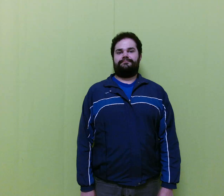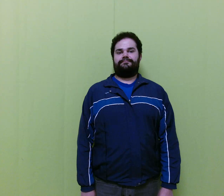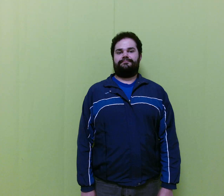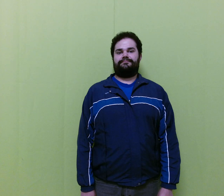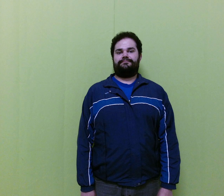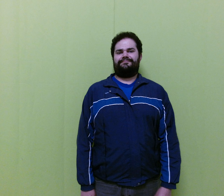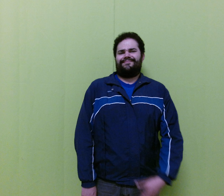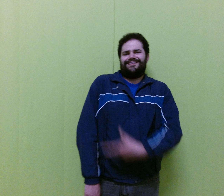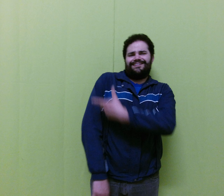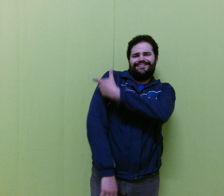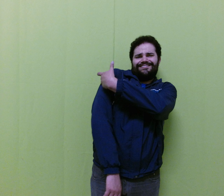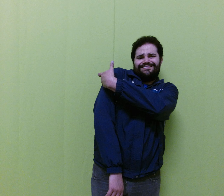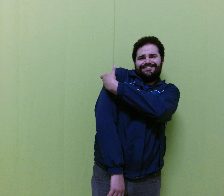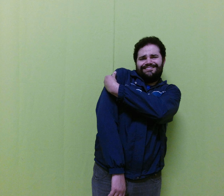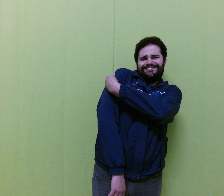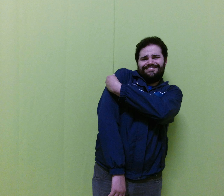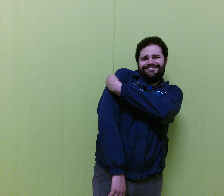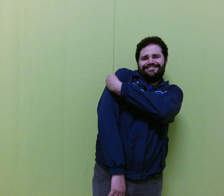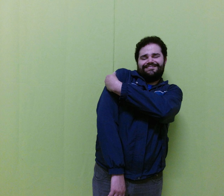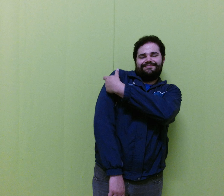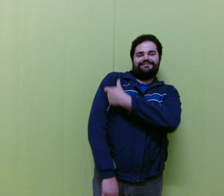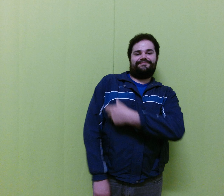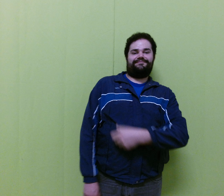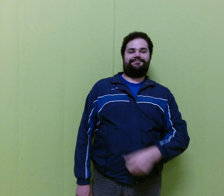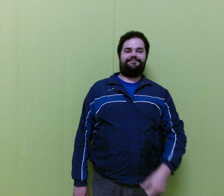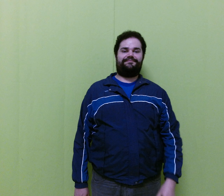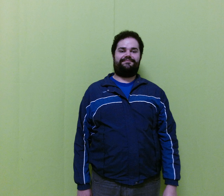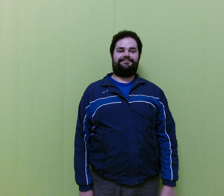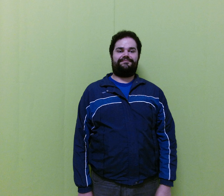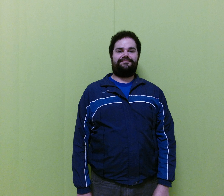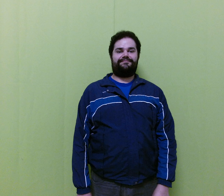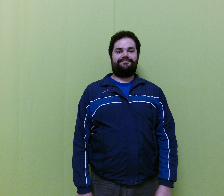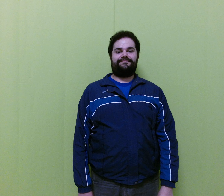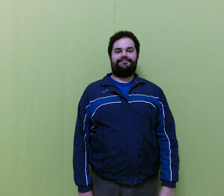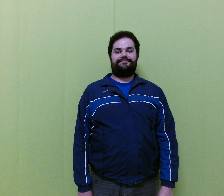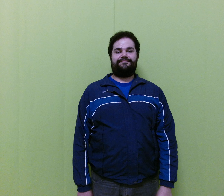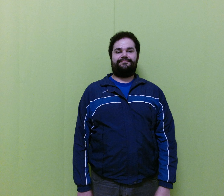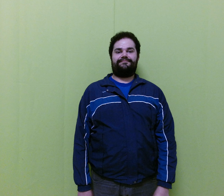vacina